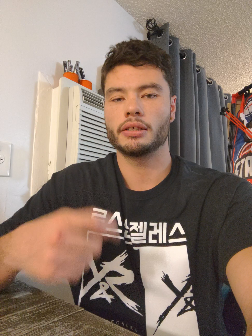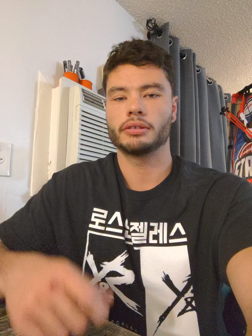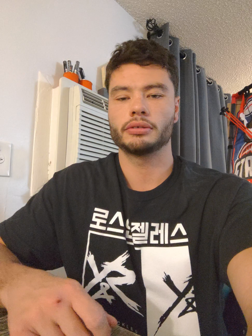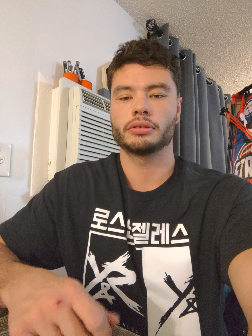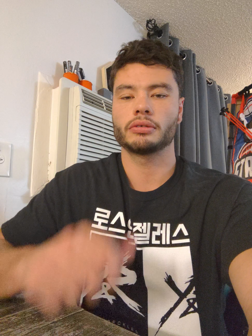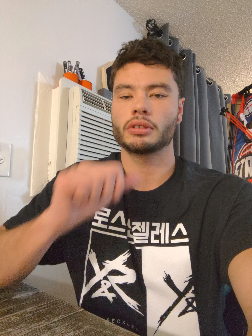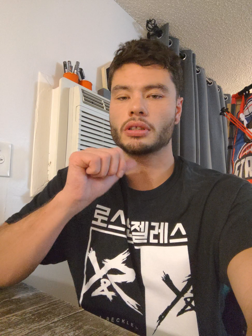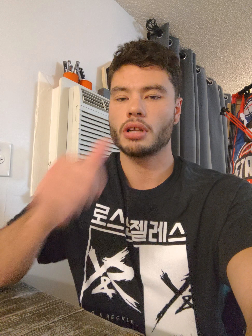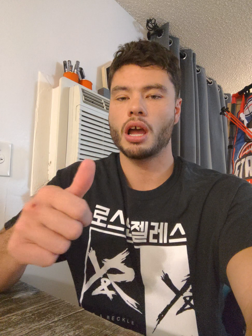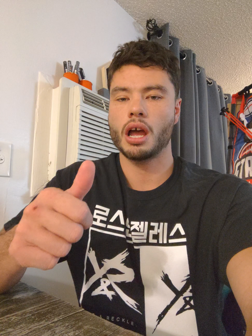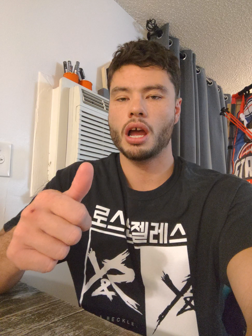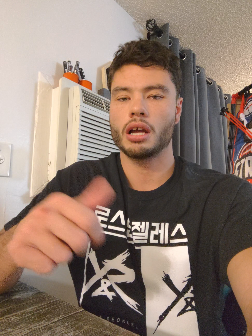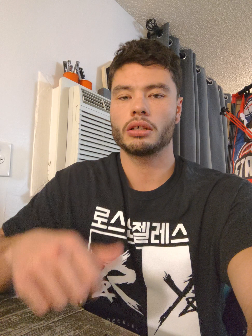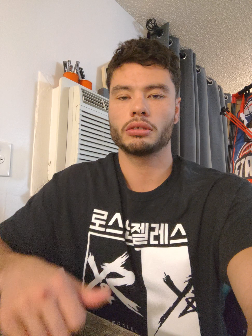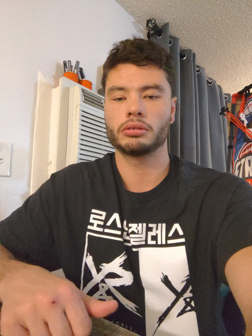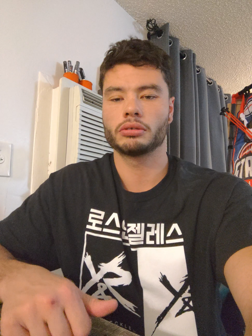not